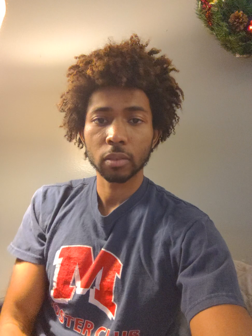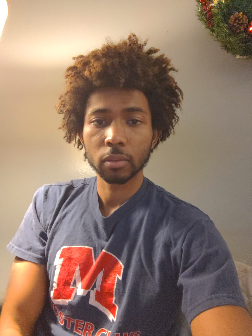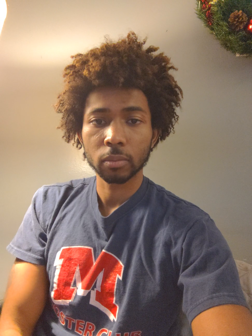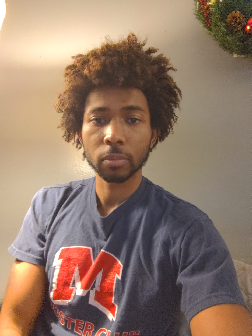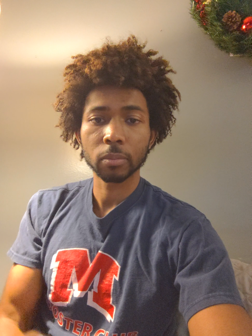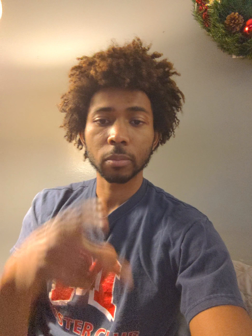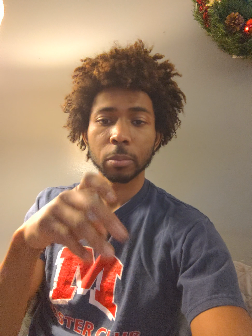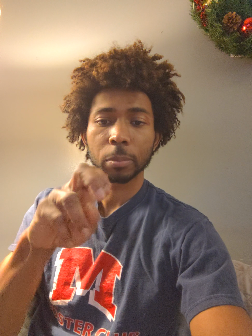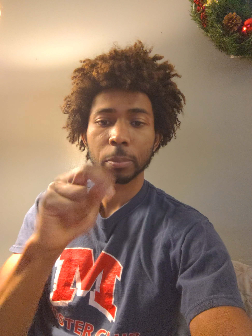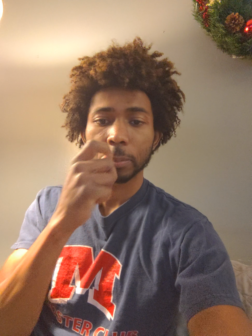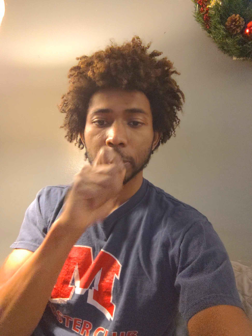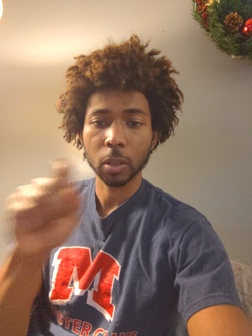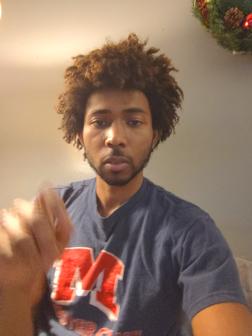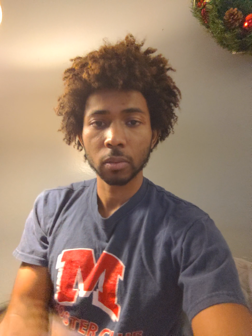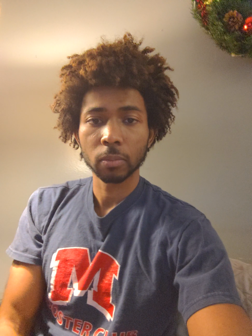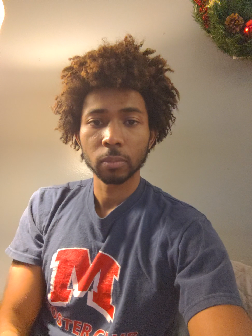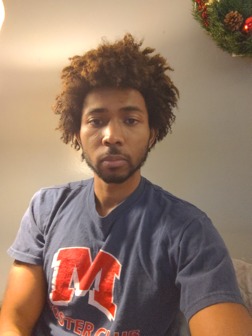pen